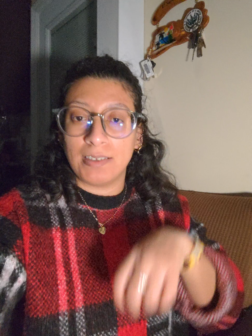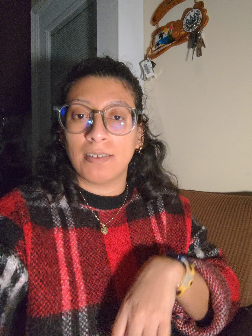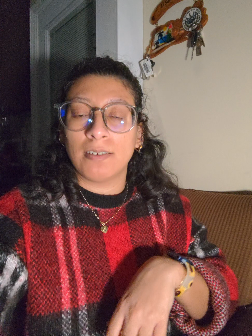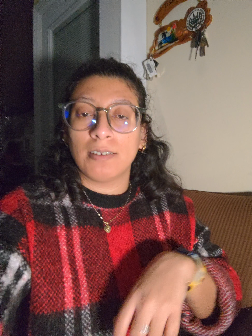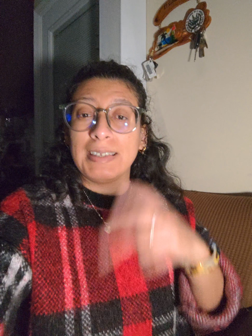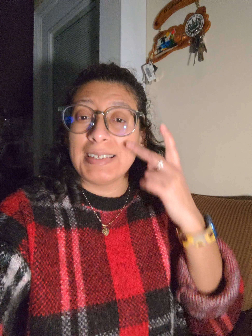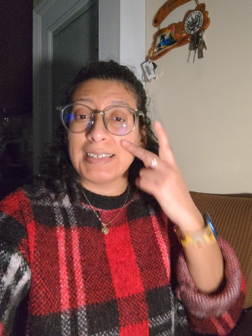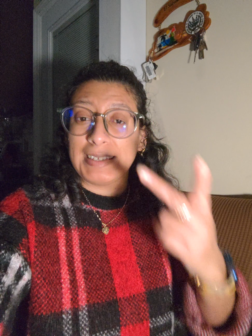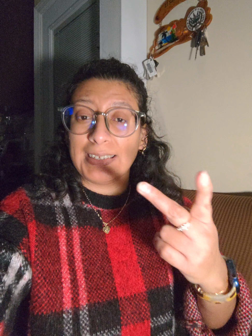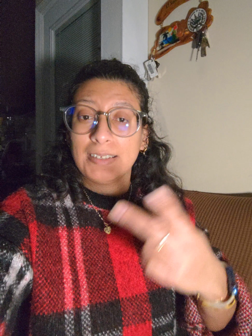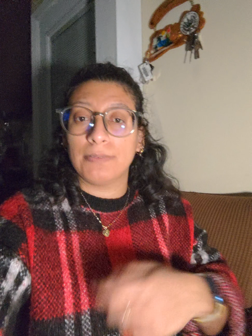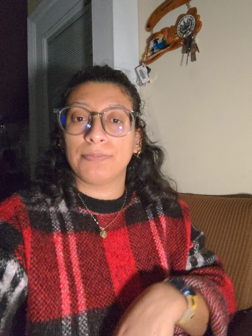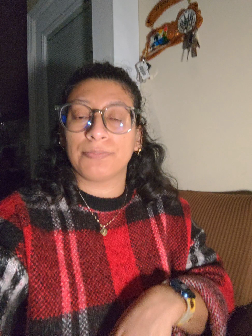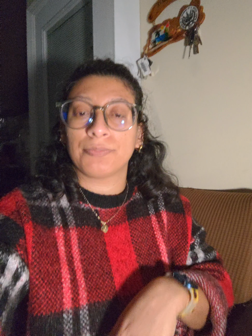see